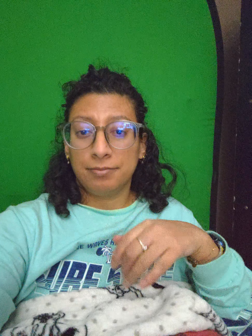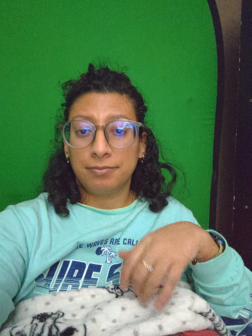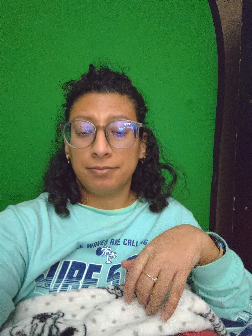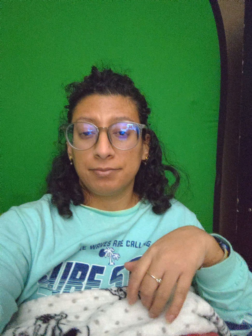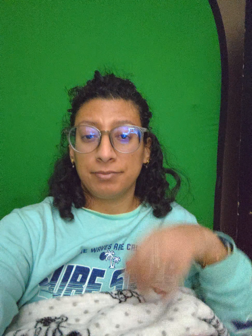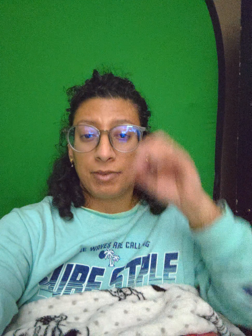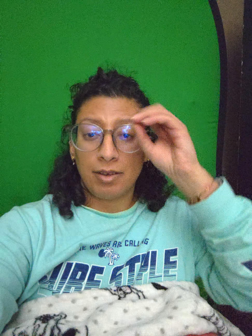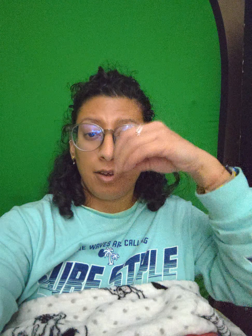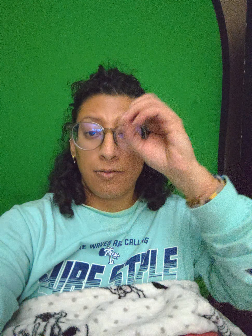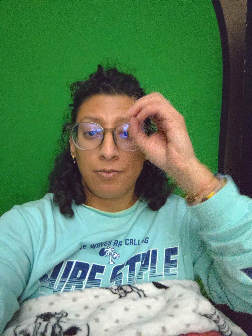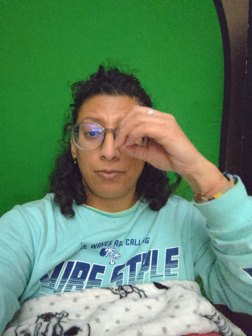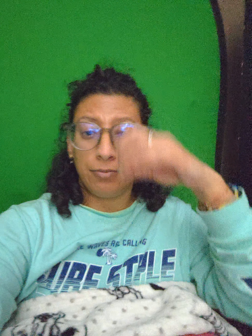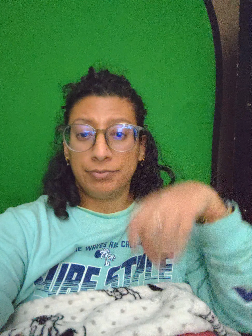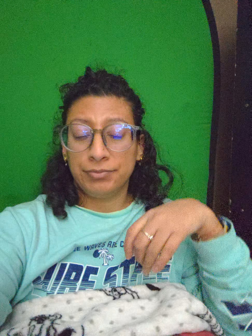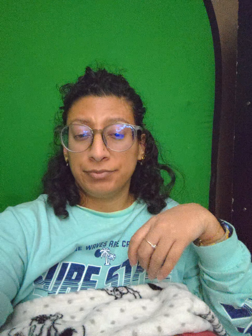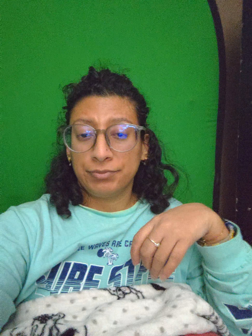owl